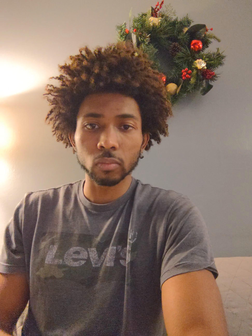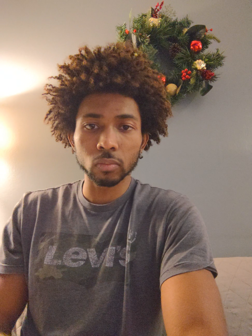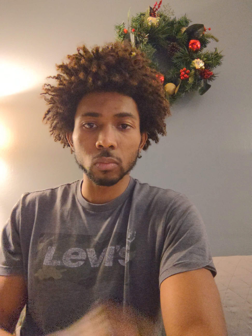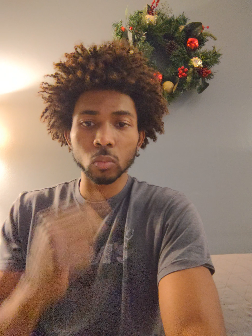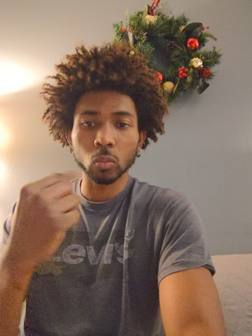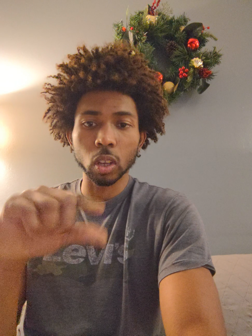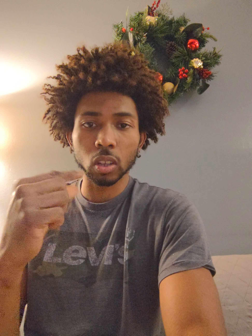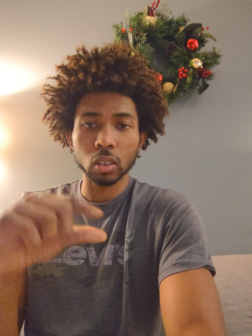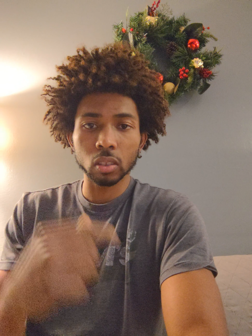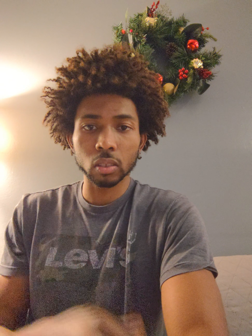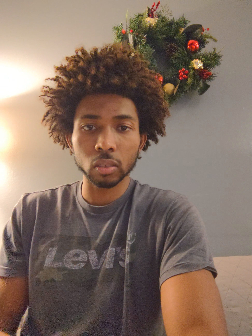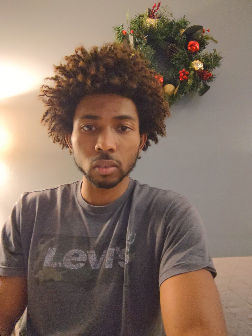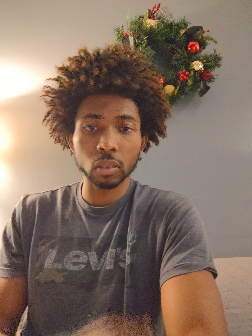green